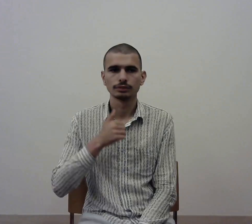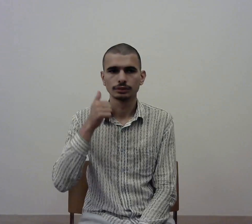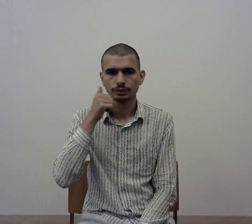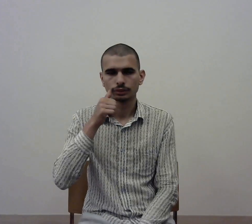sabah